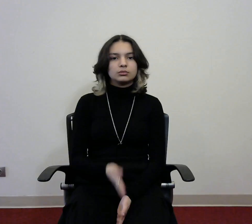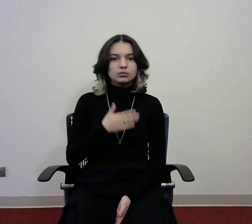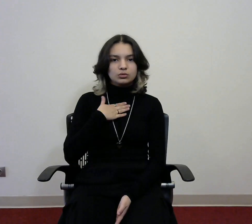mən